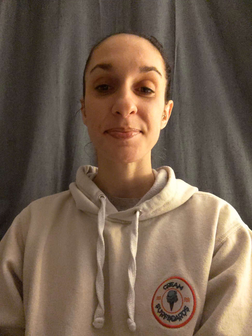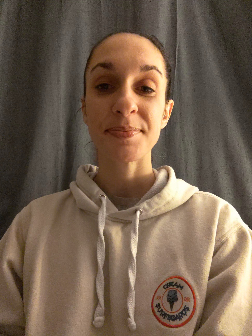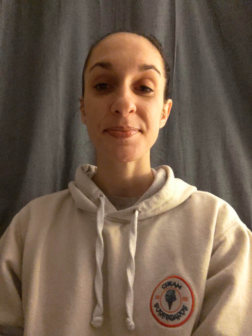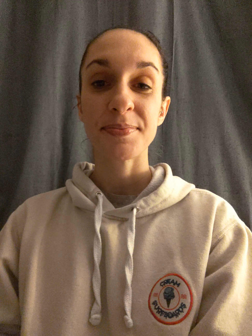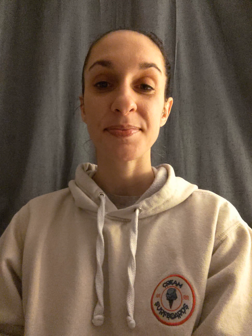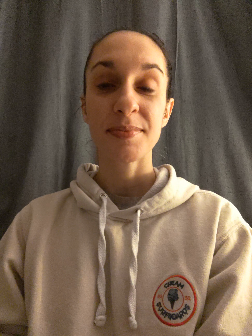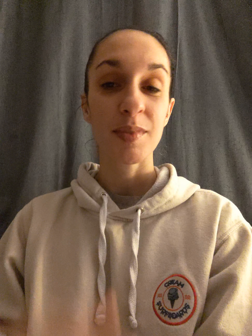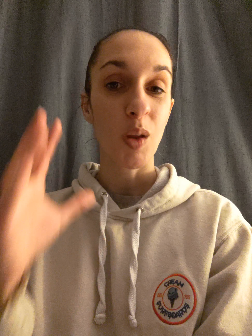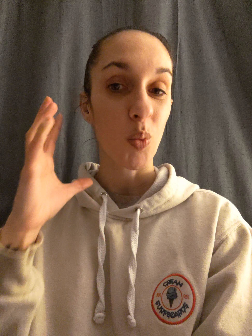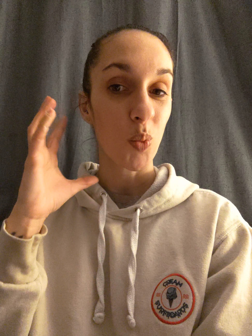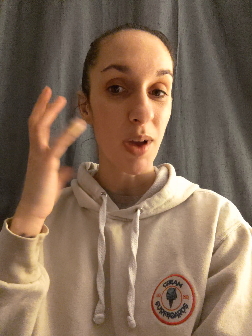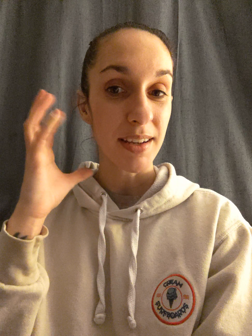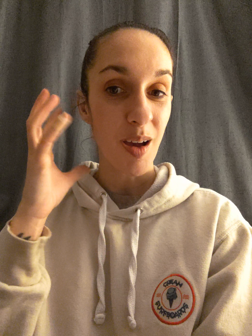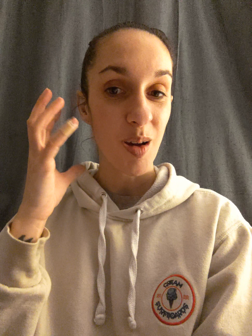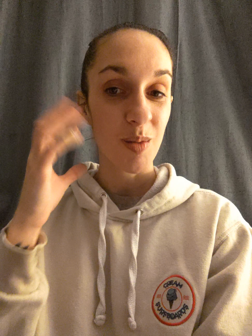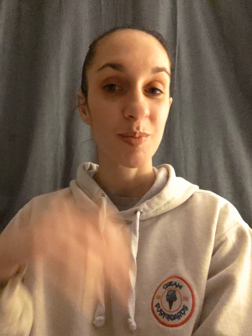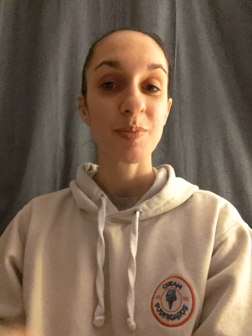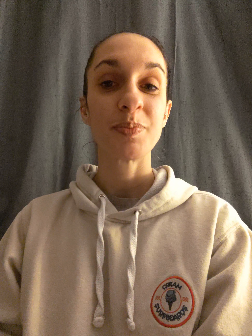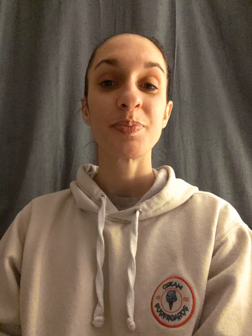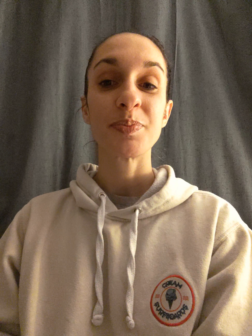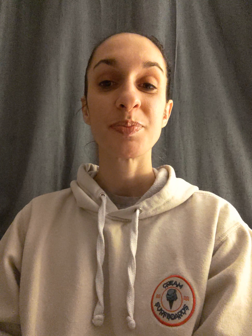radio